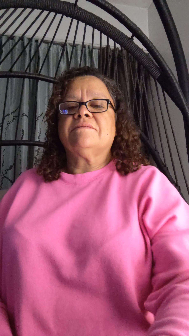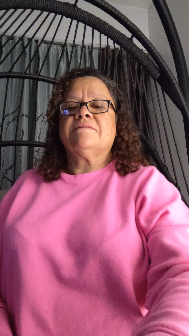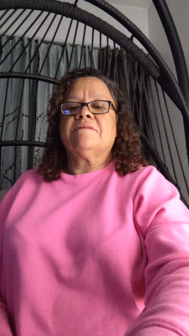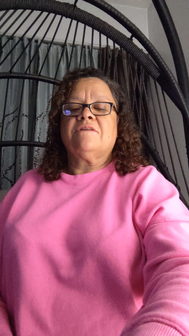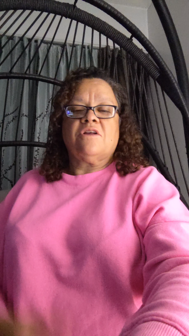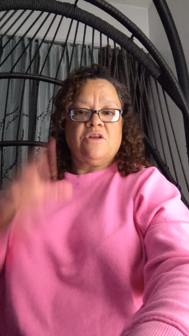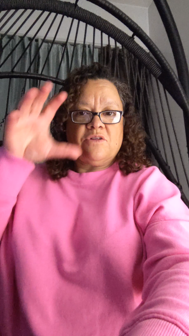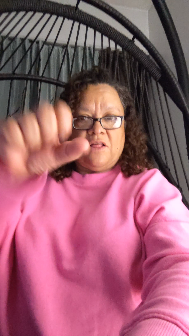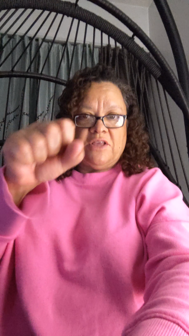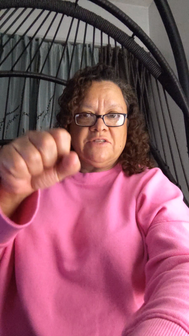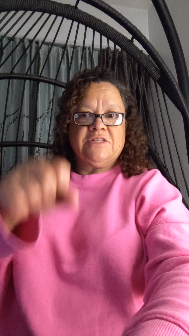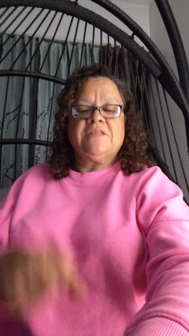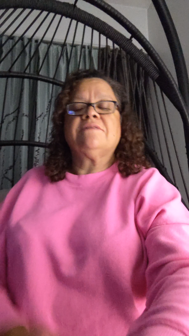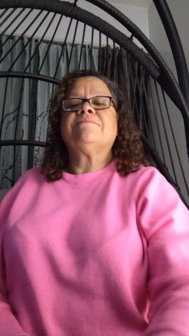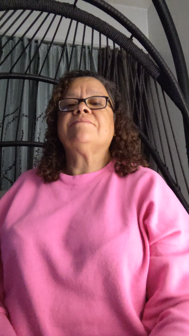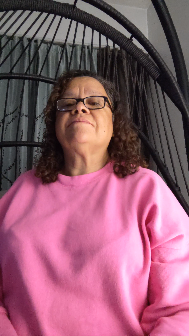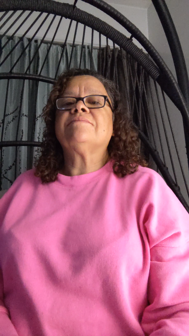catch